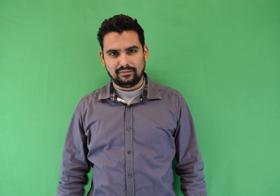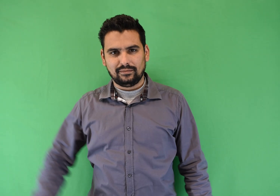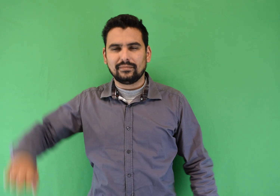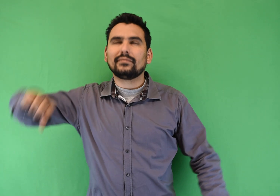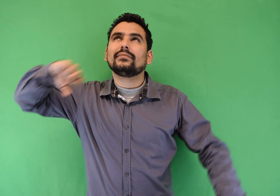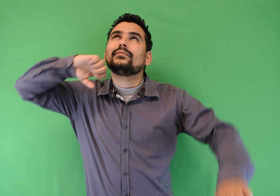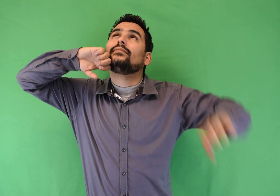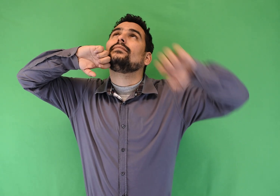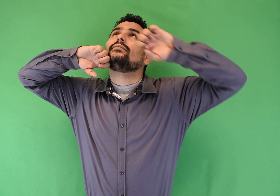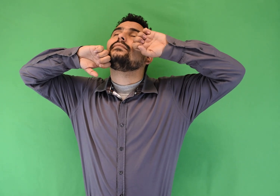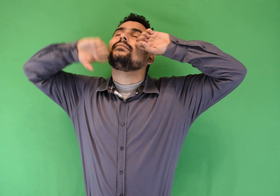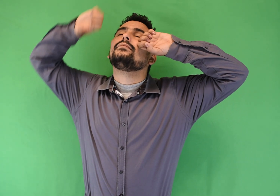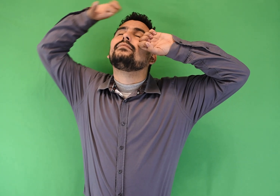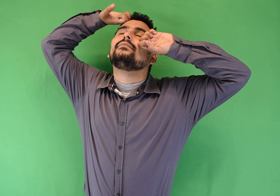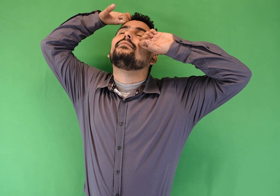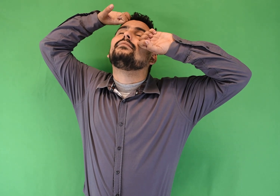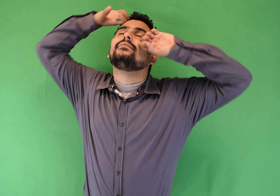temperatura